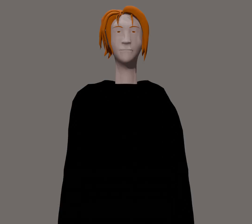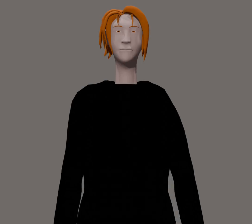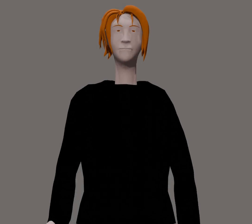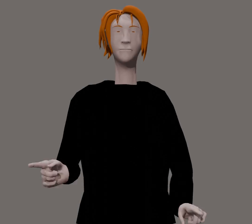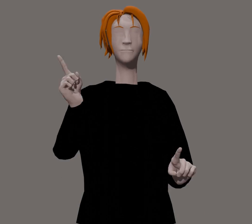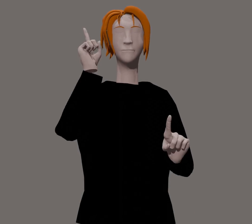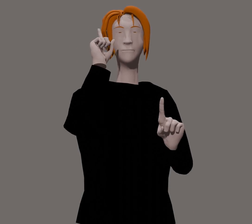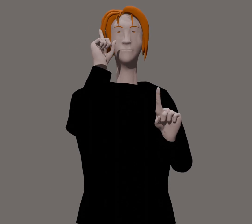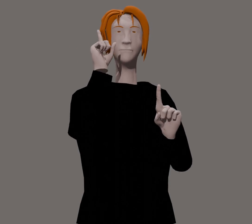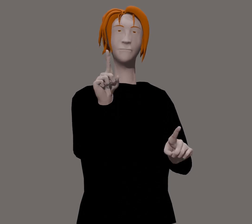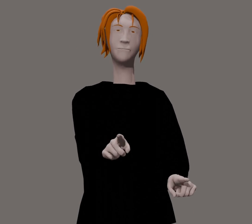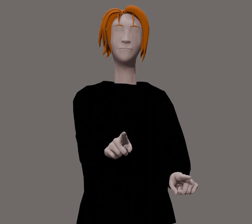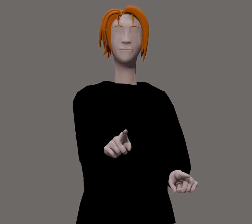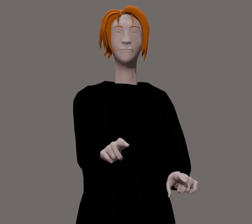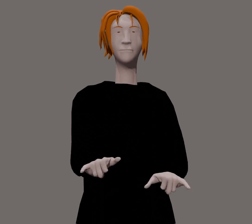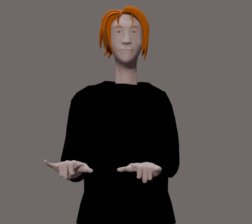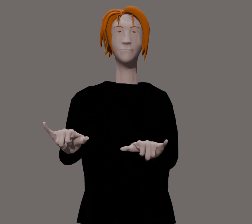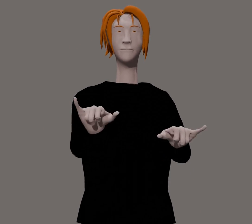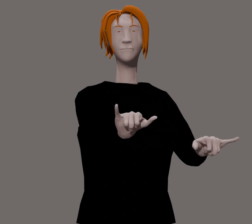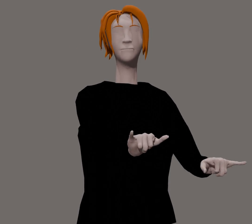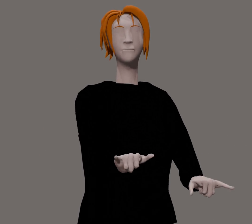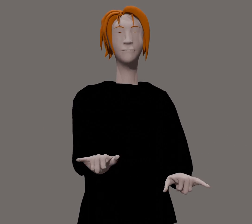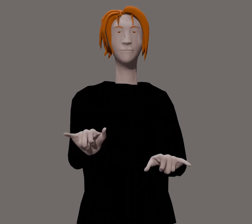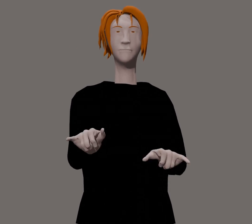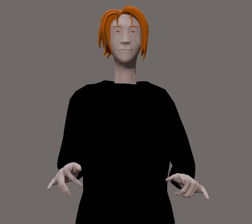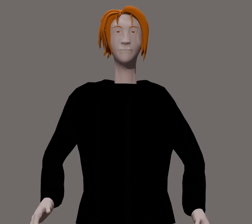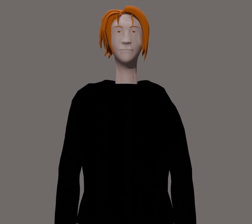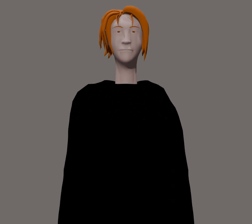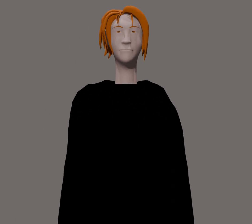Consensus